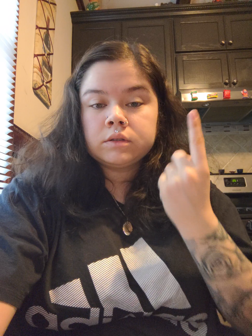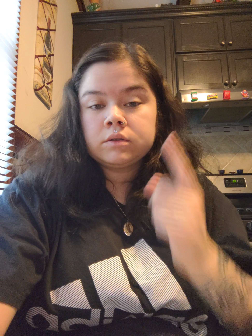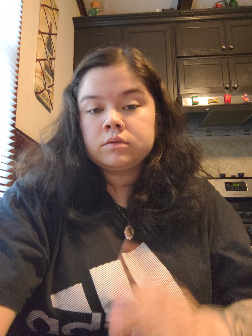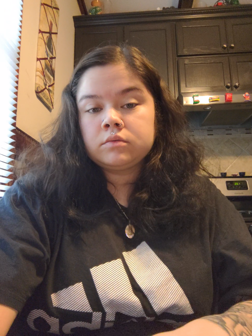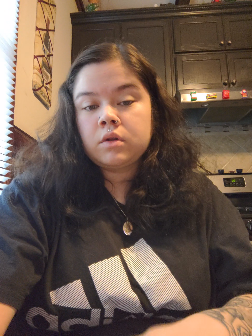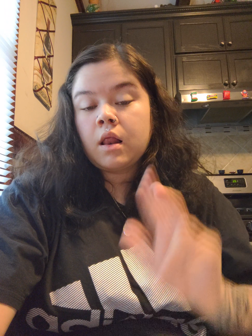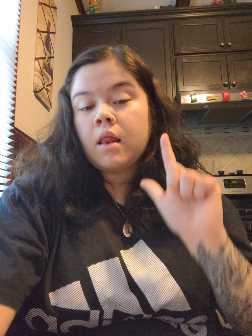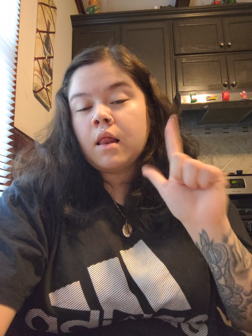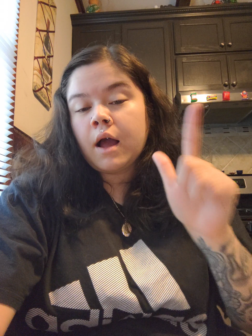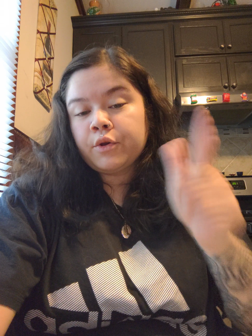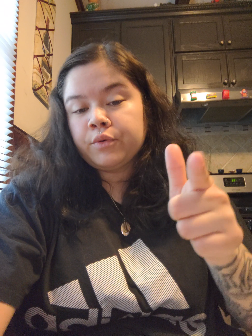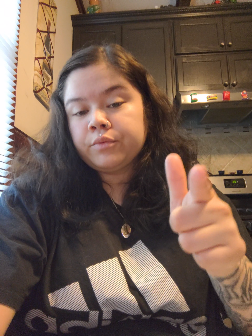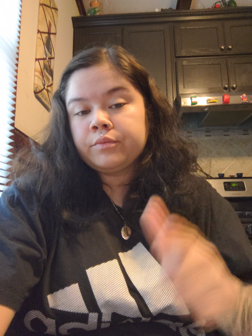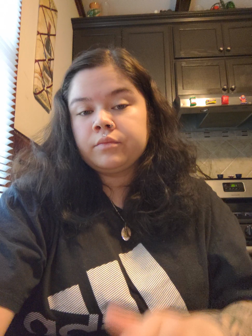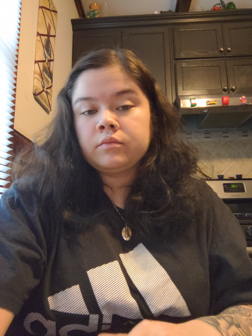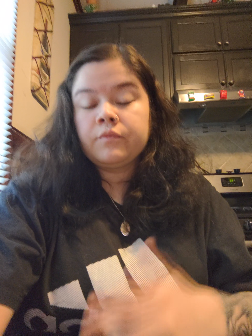later